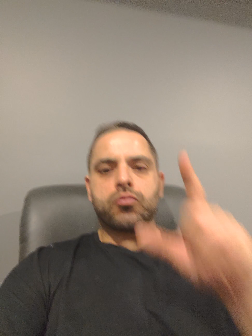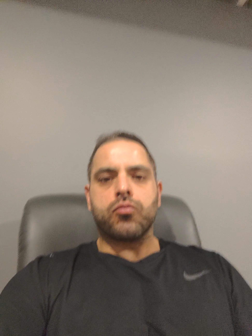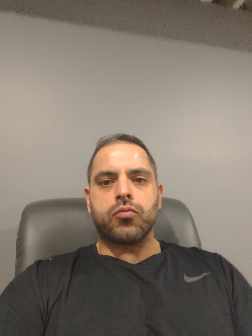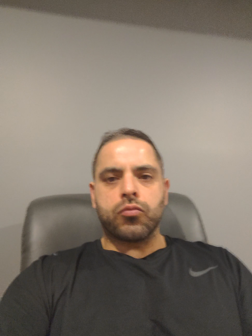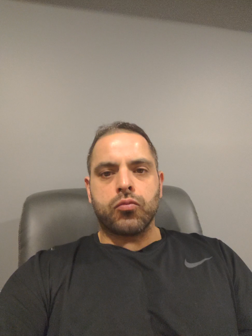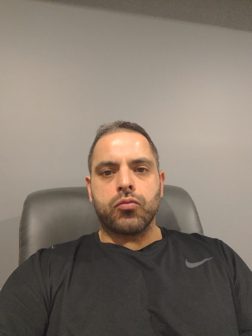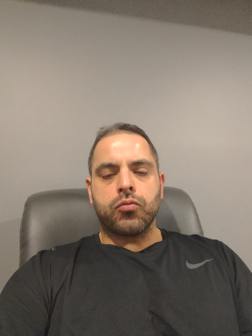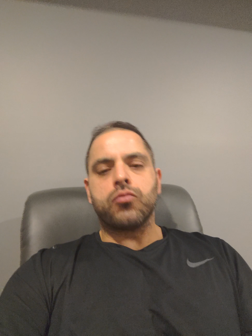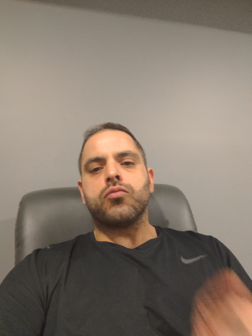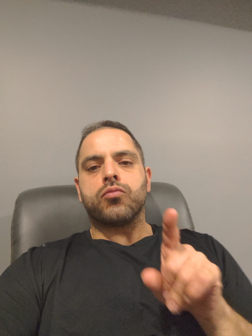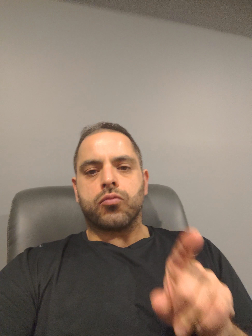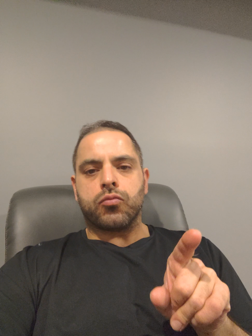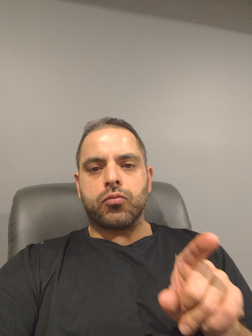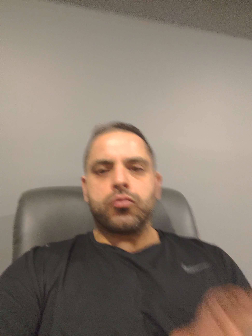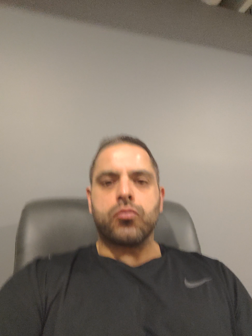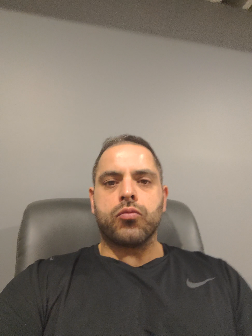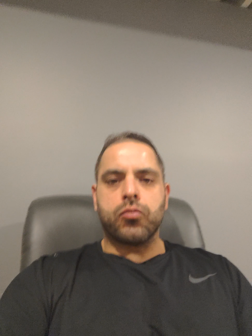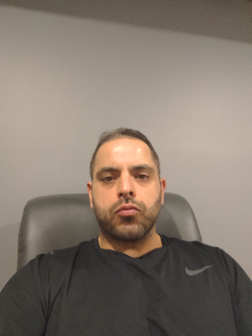he/she/it